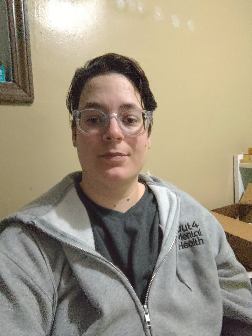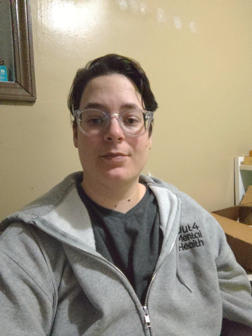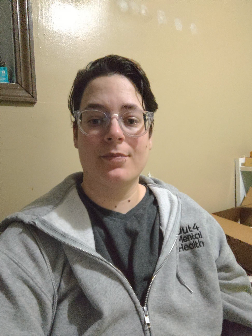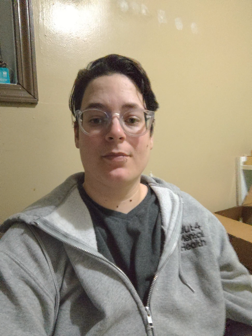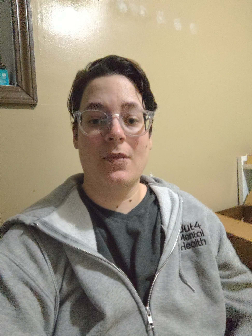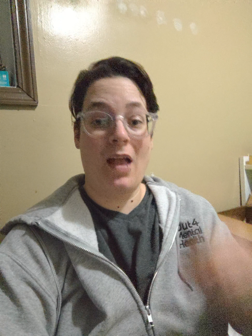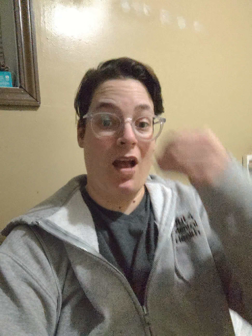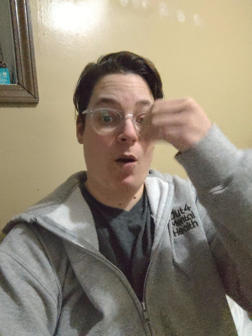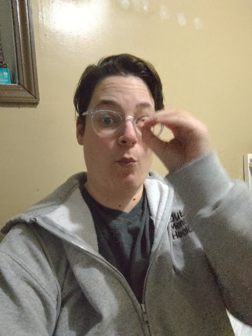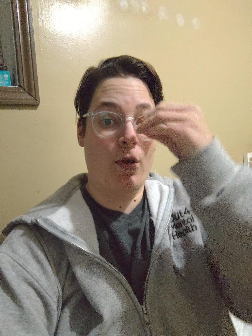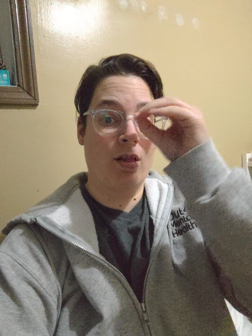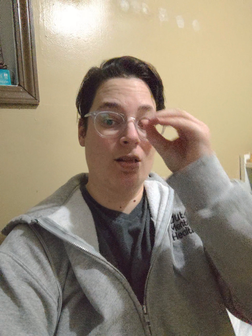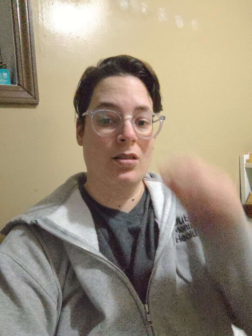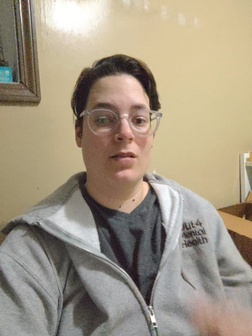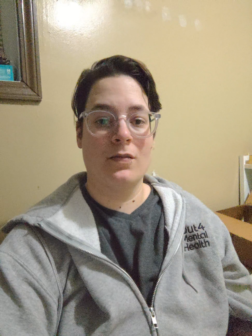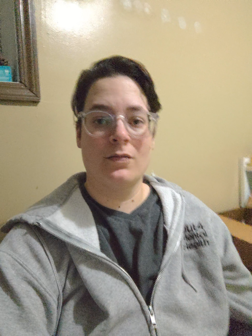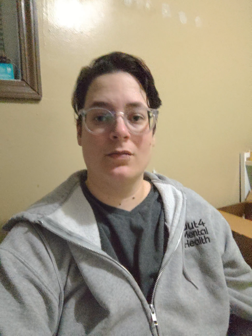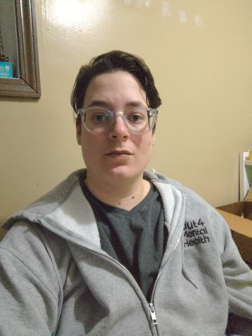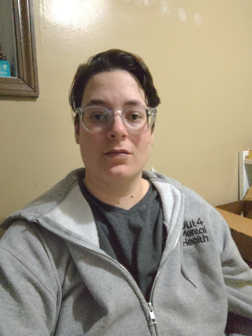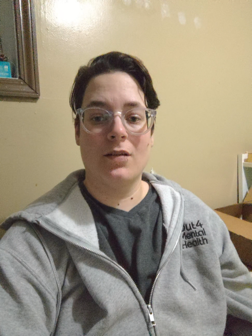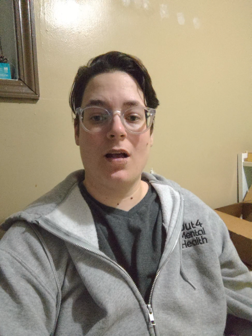owl